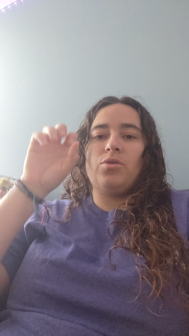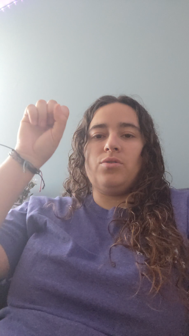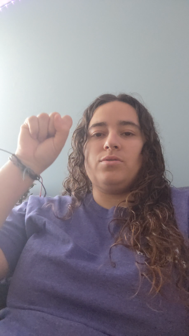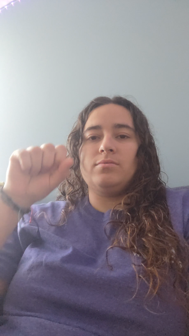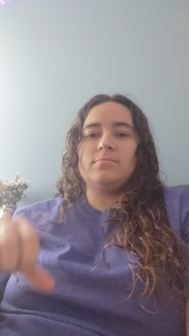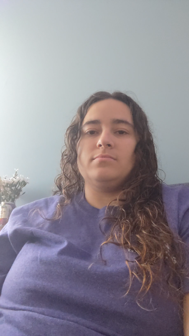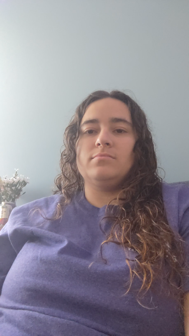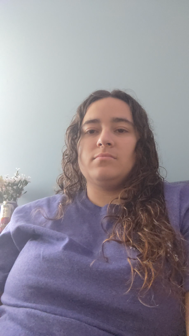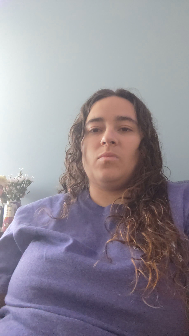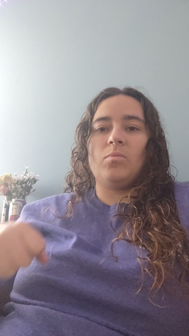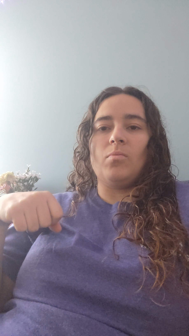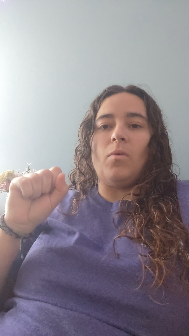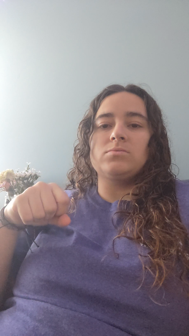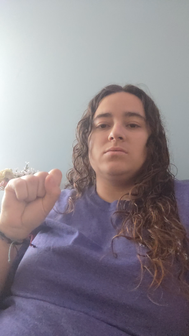motorcycle